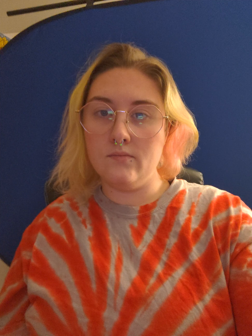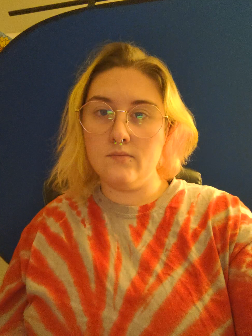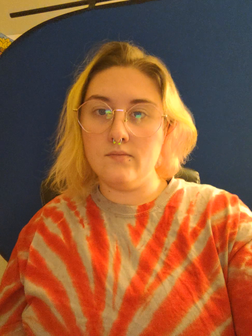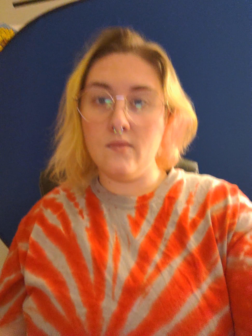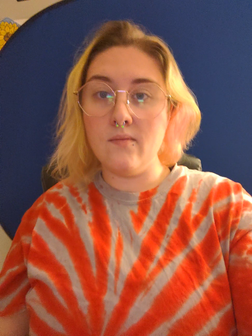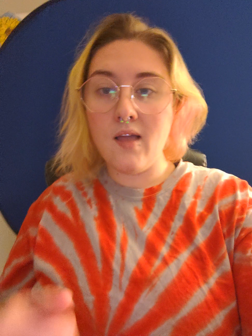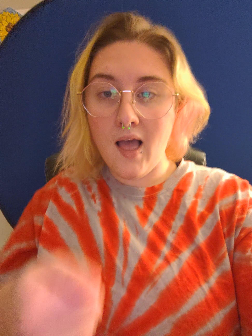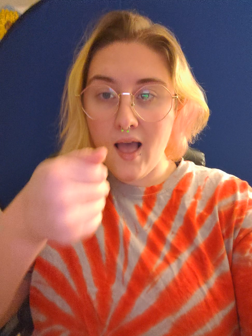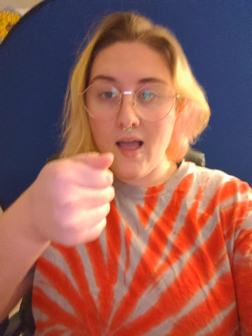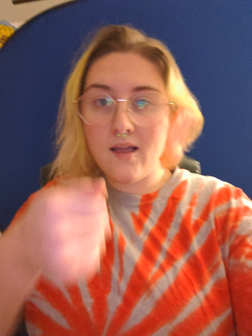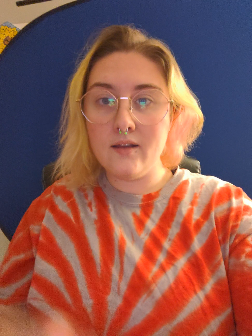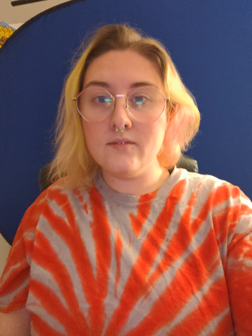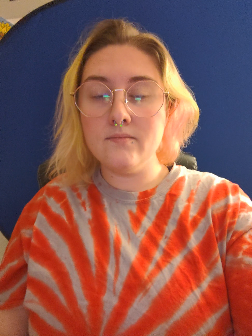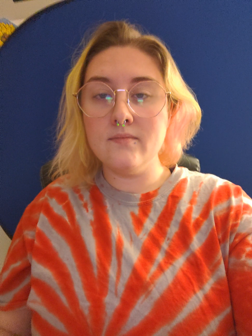hide